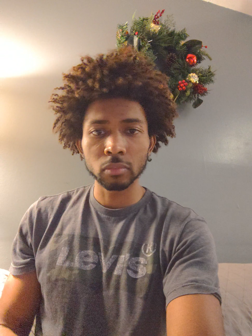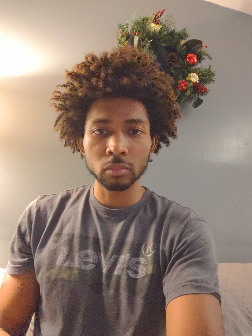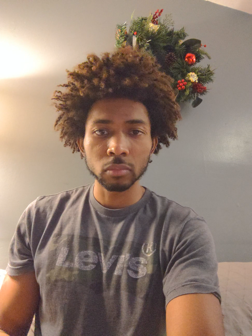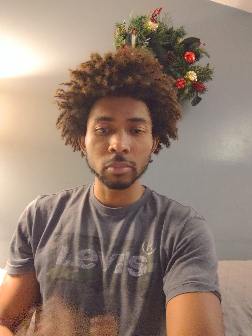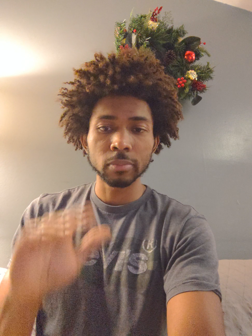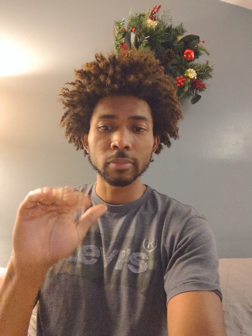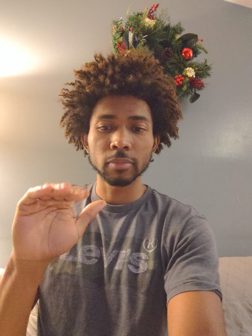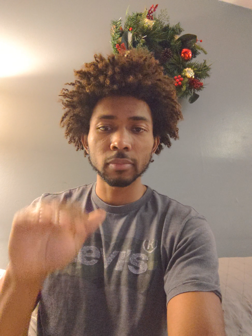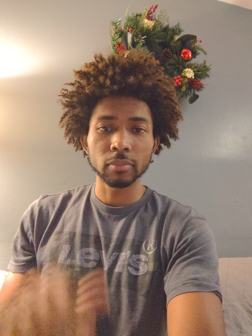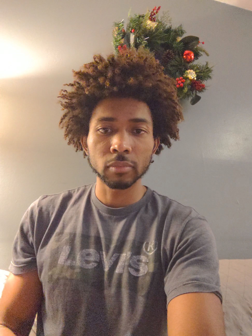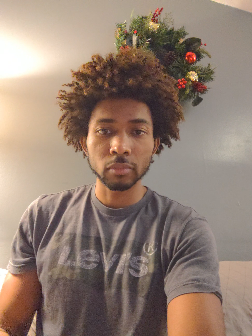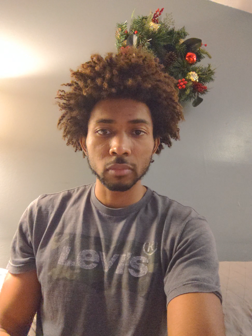bye